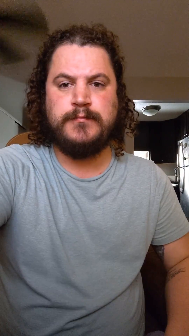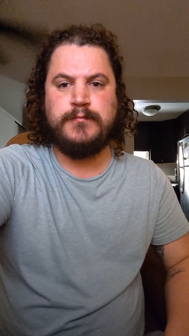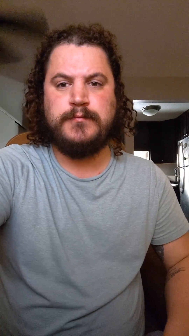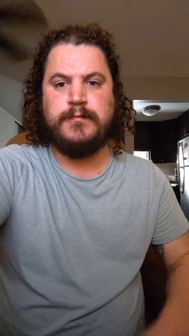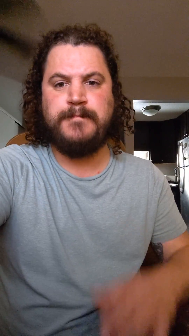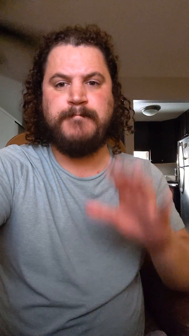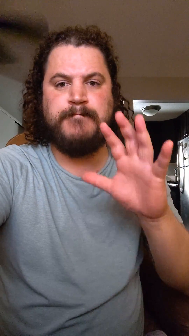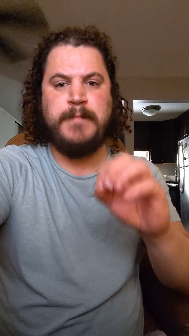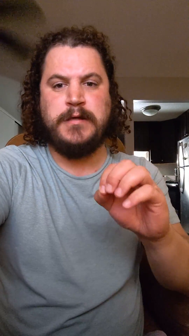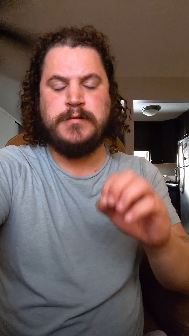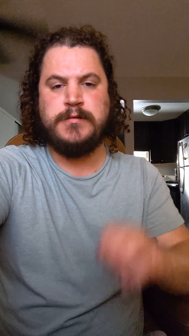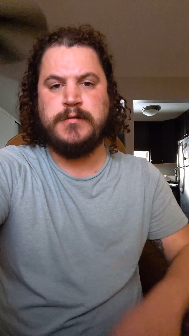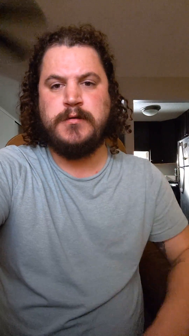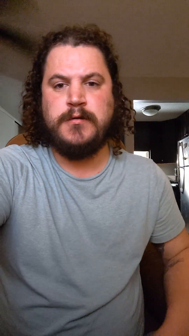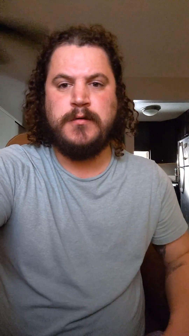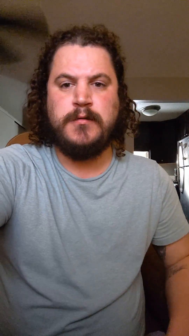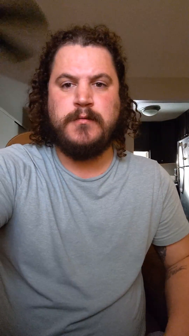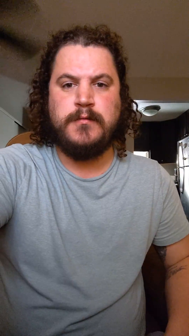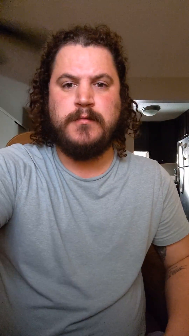bite